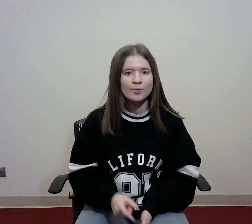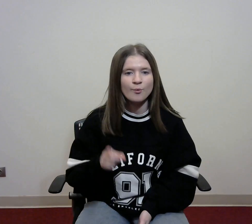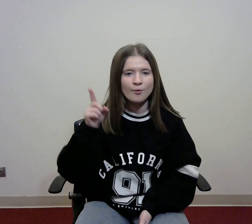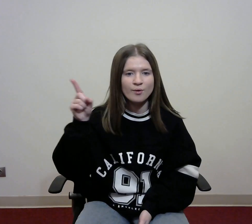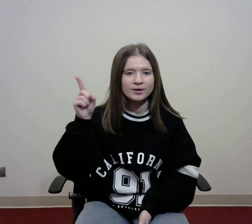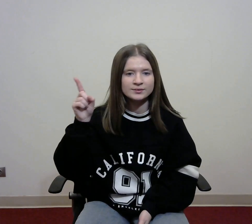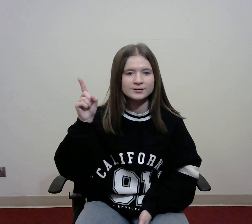orda